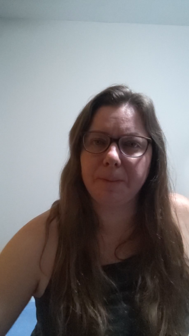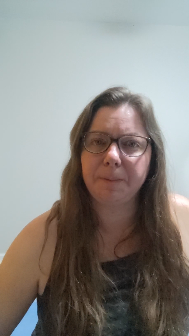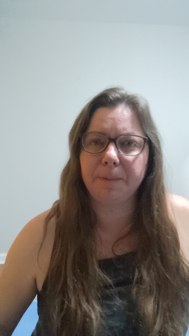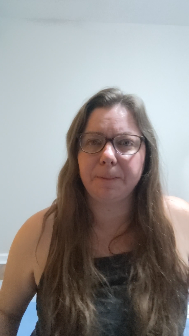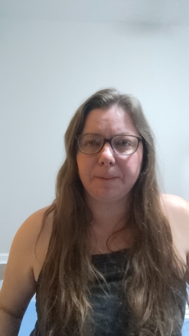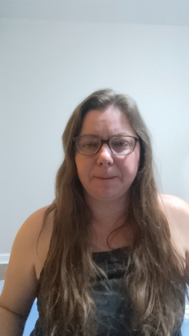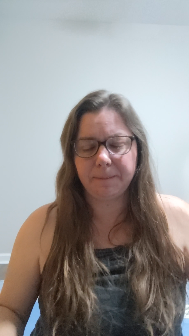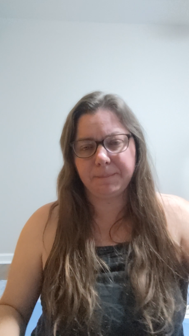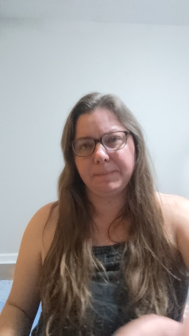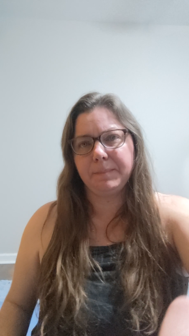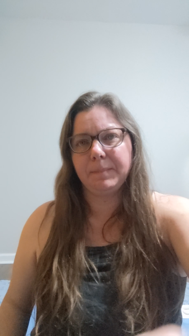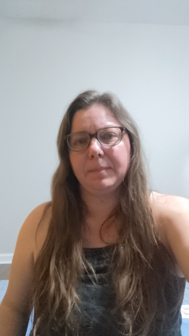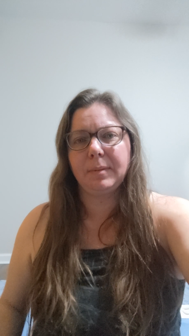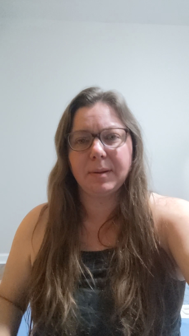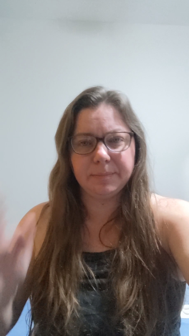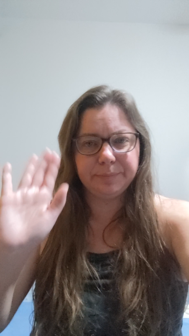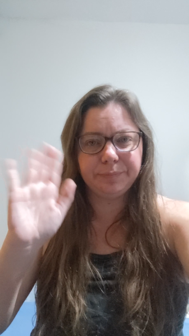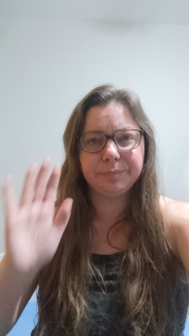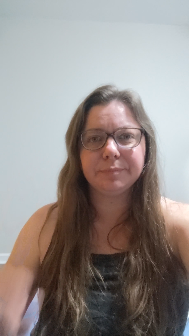hi